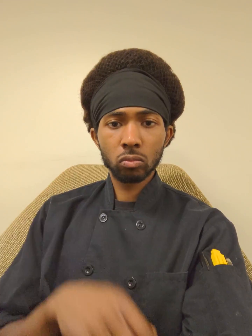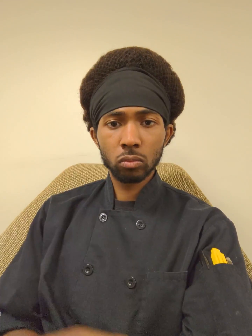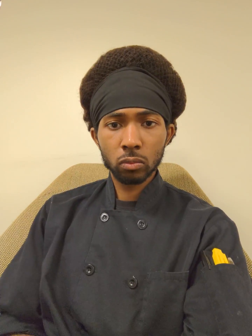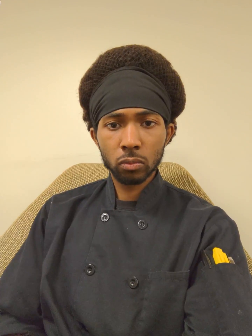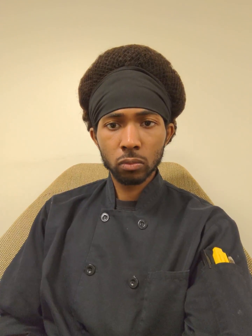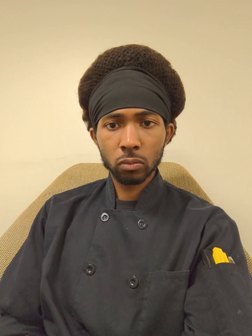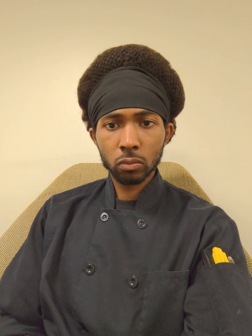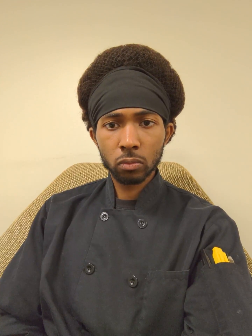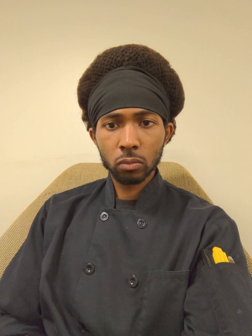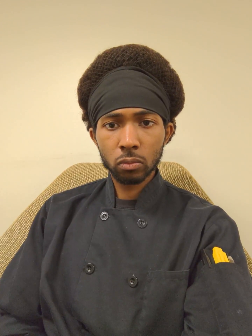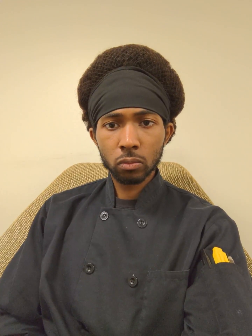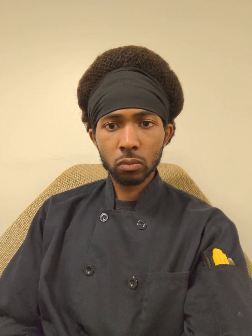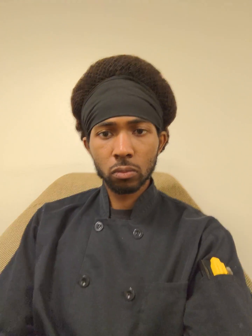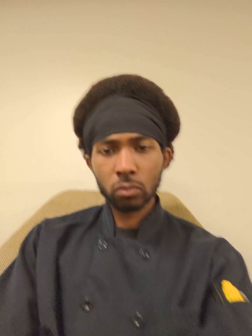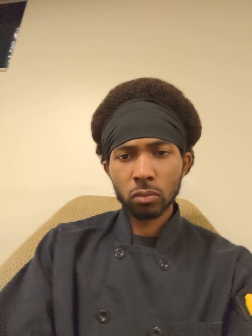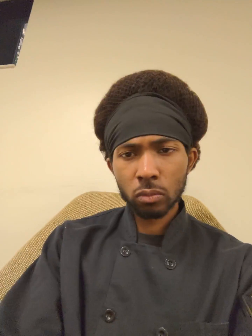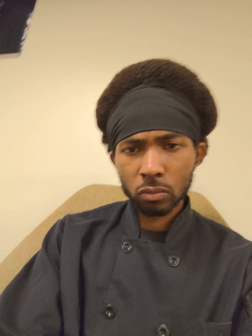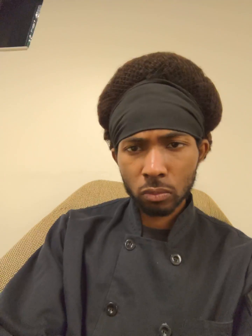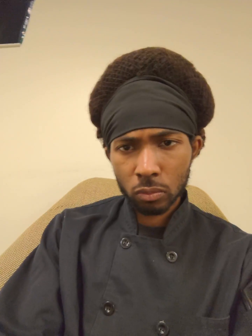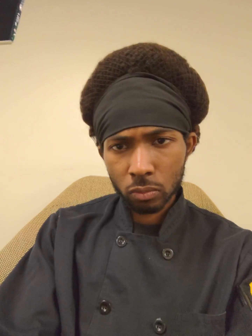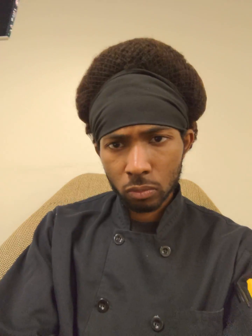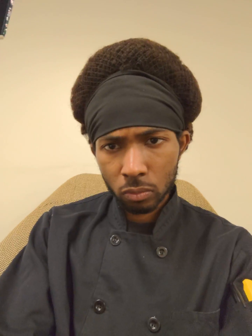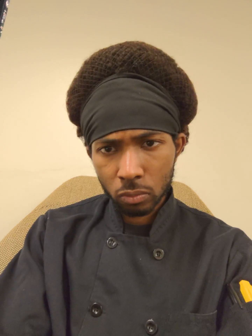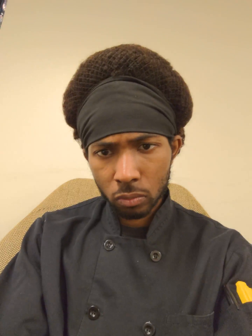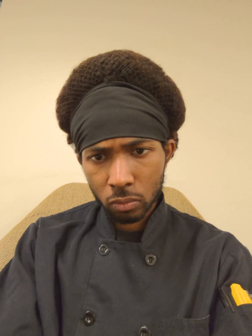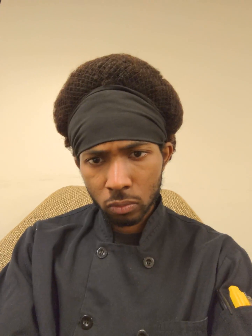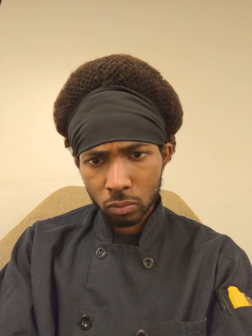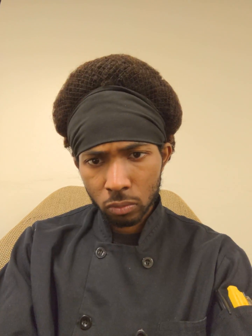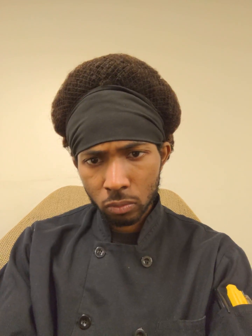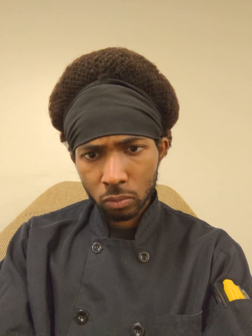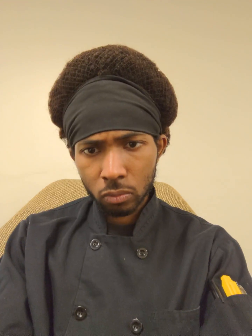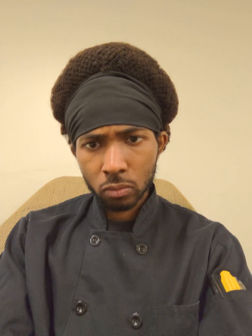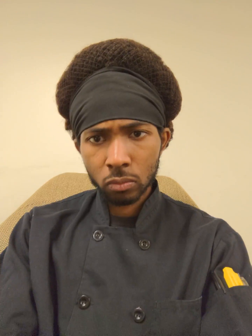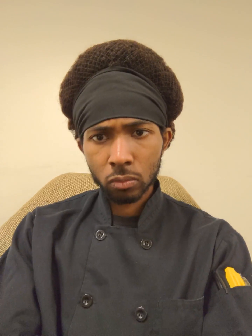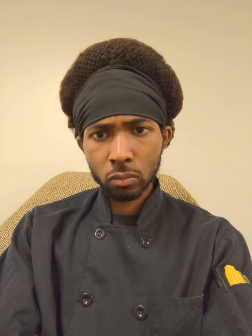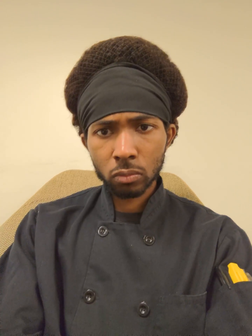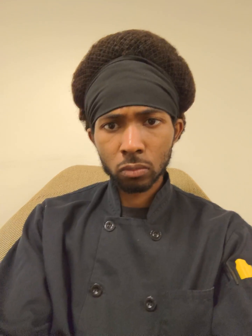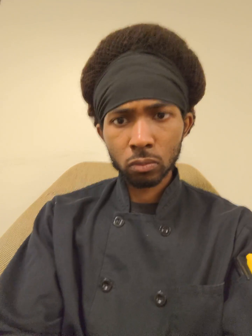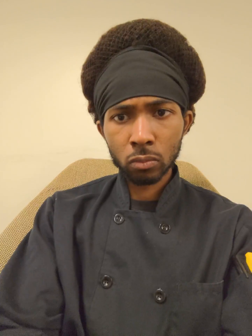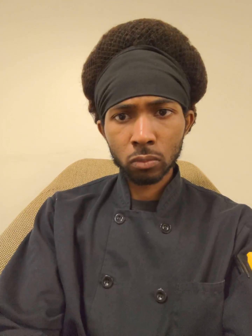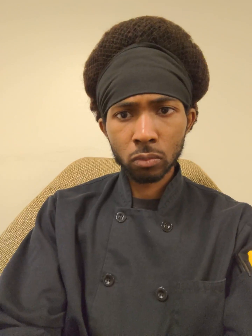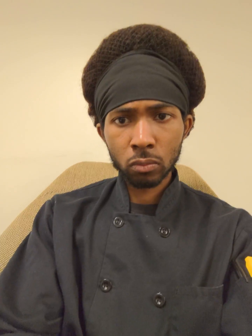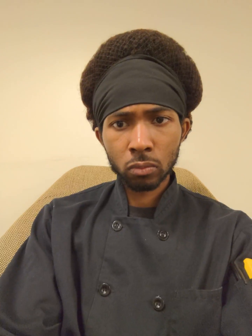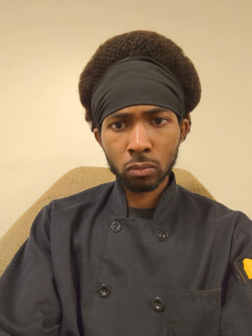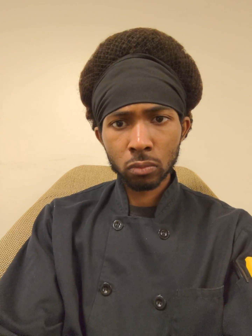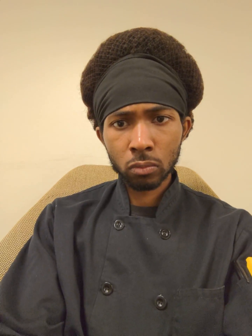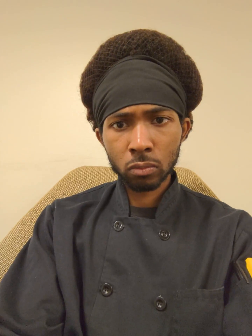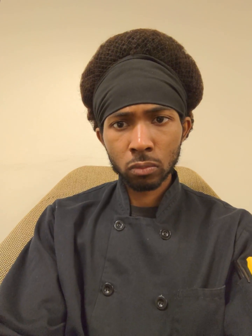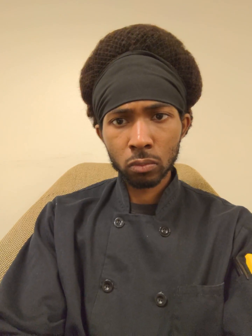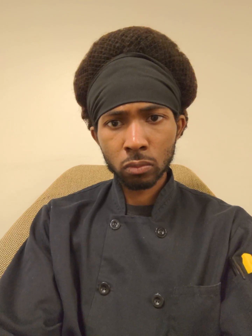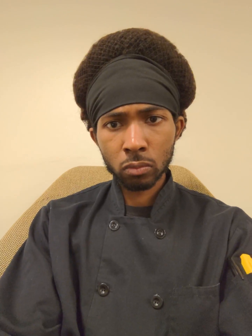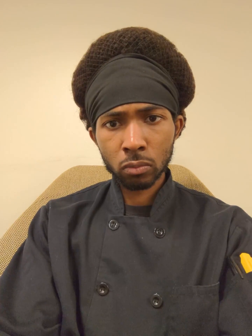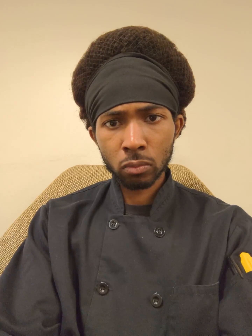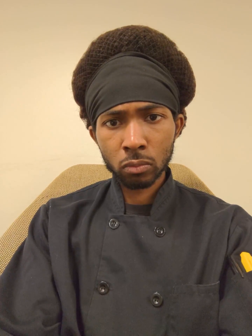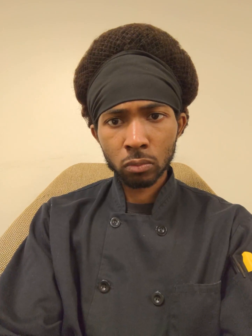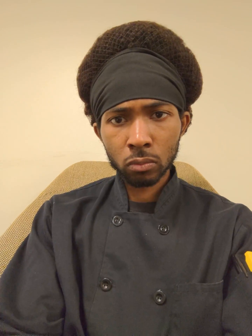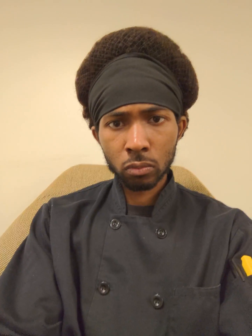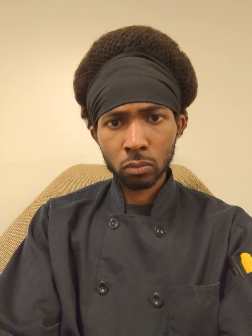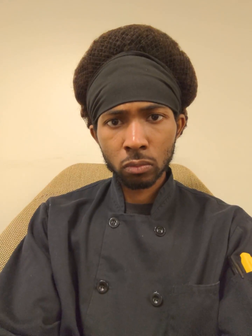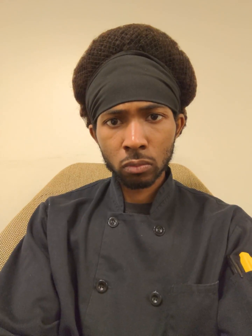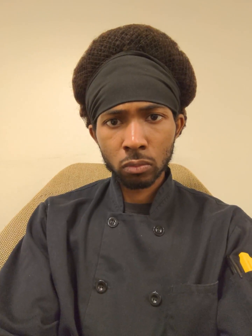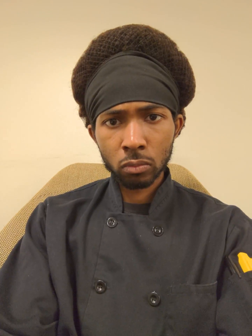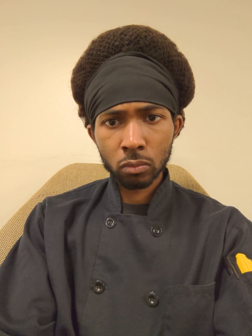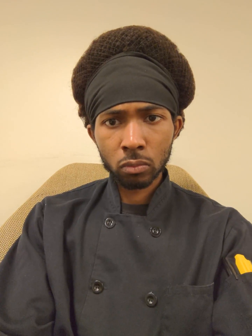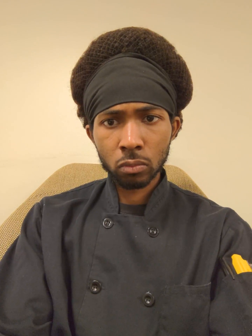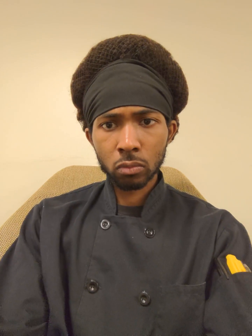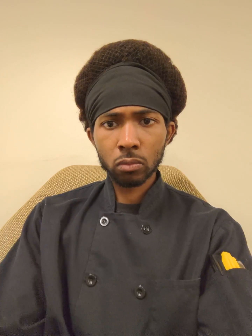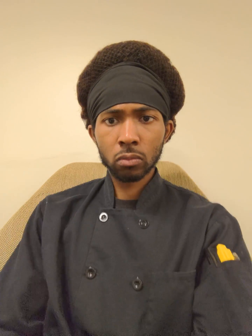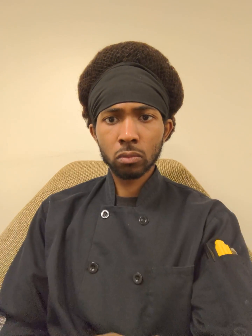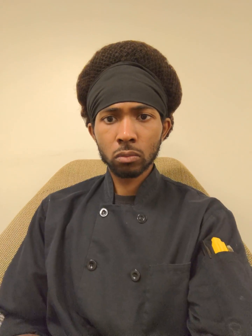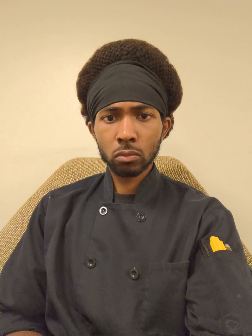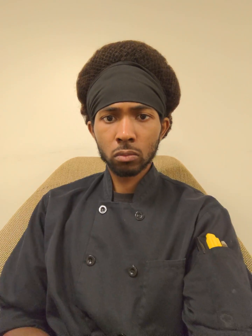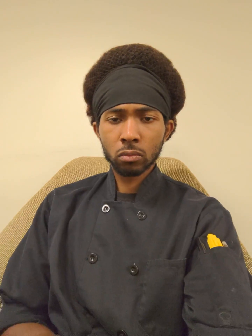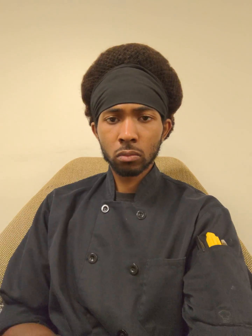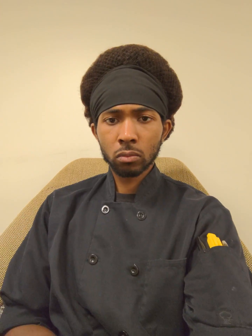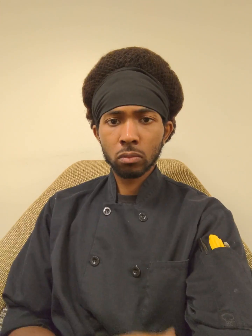help